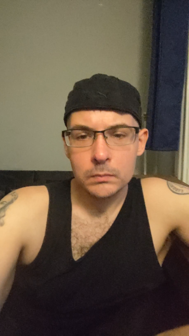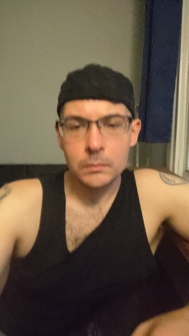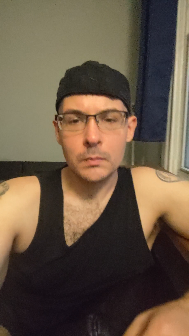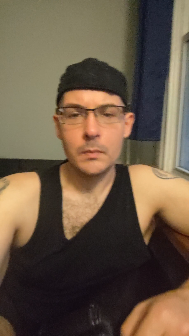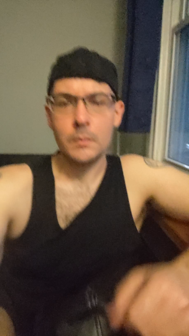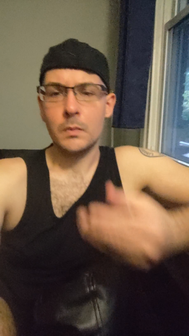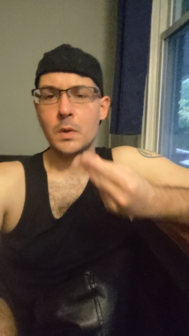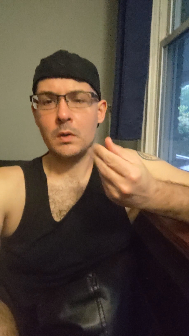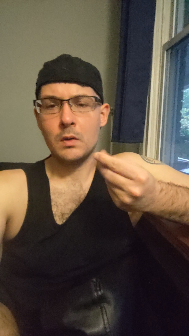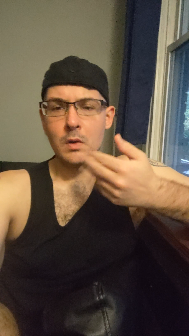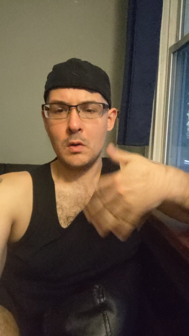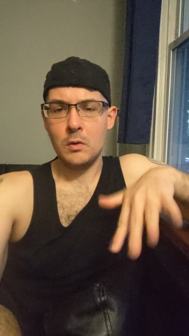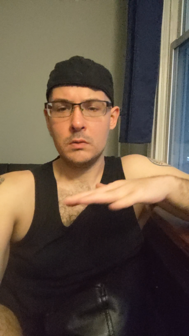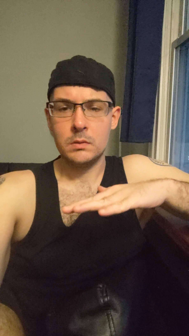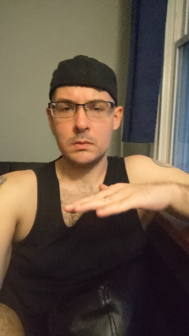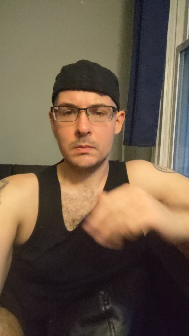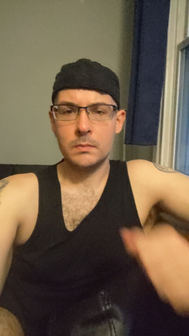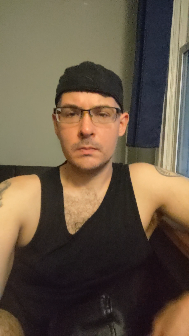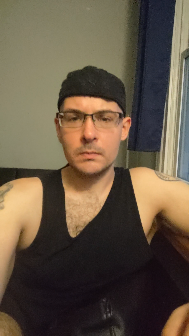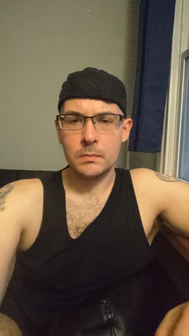garden